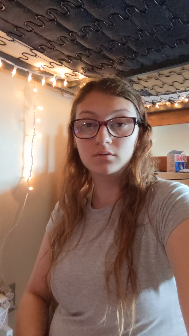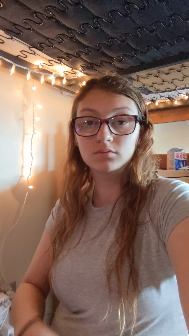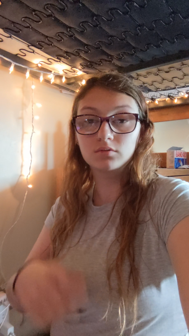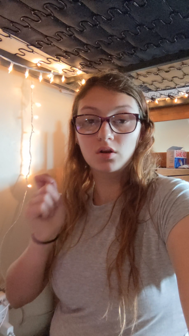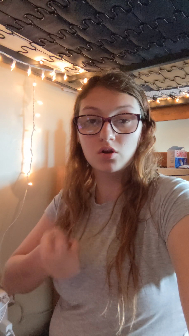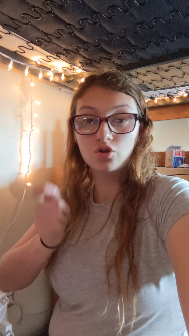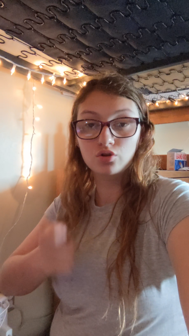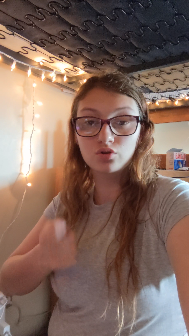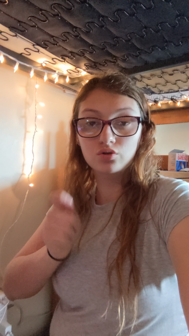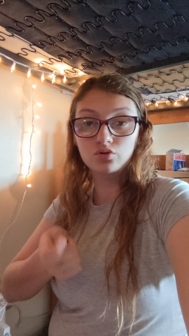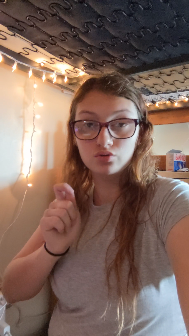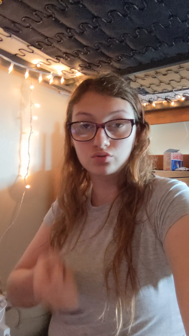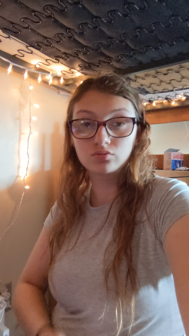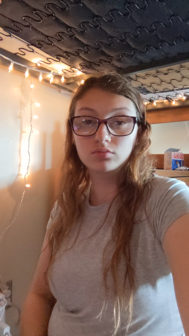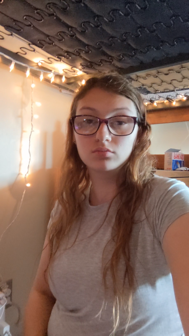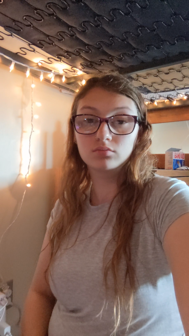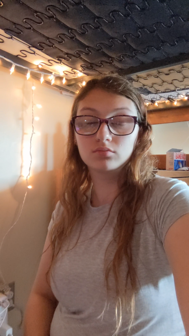cart